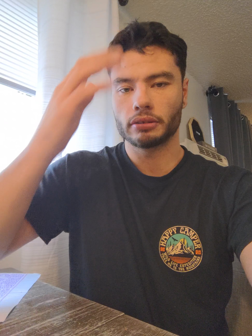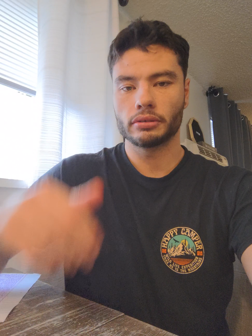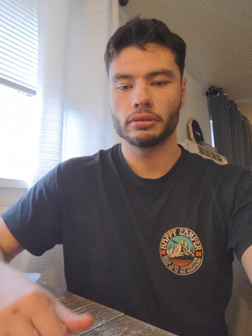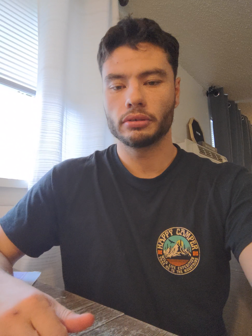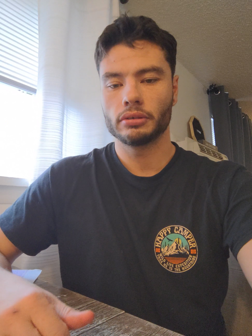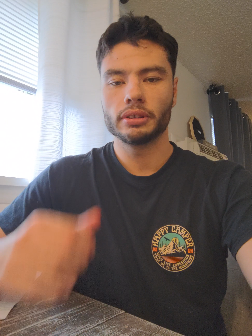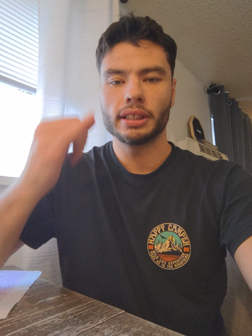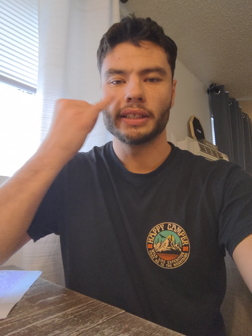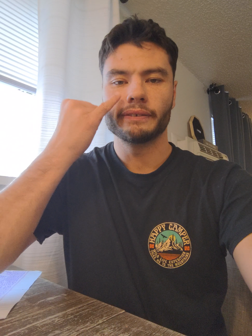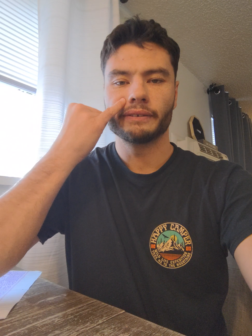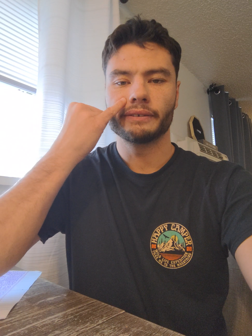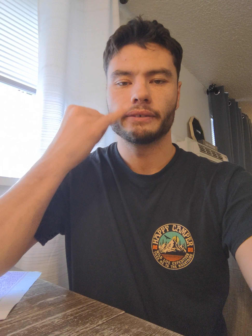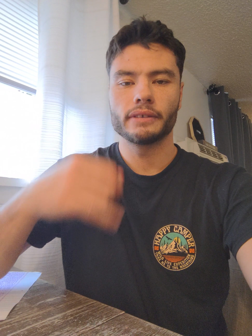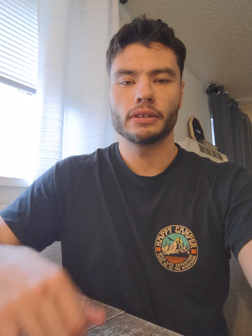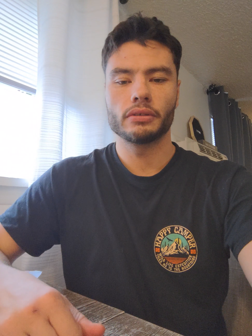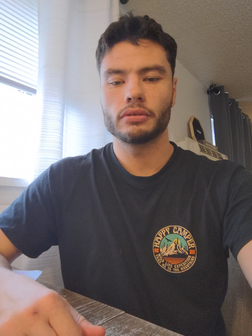if